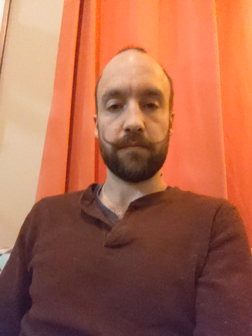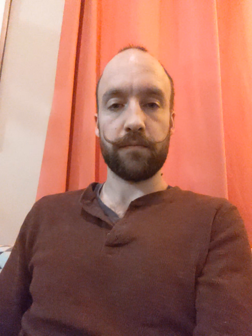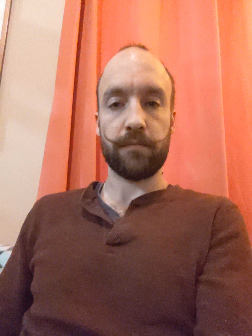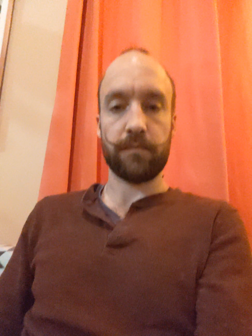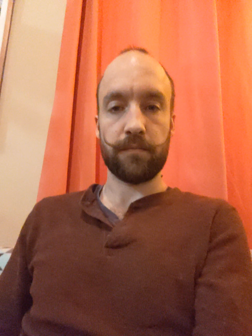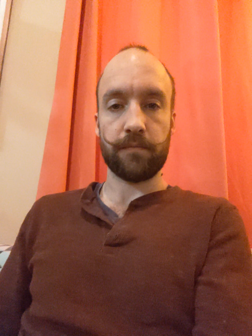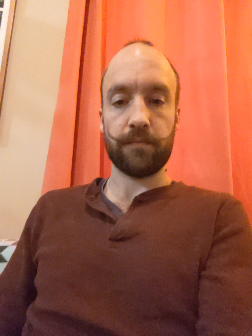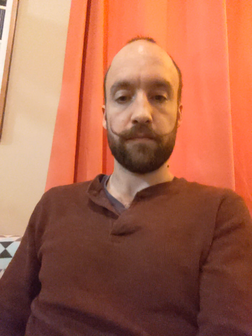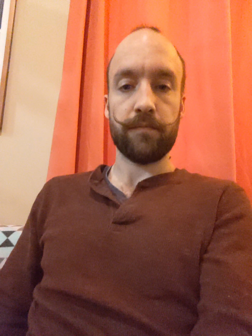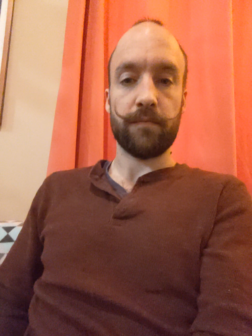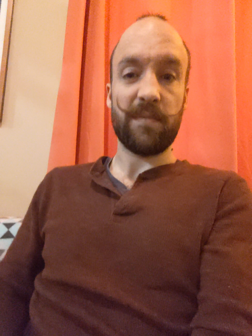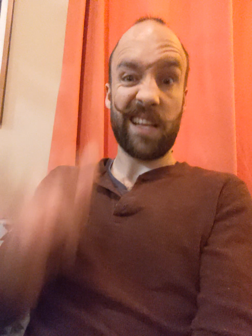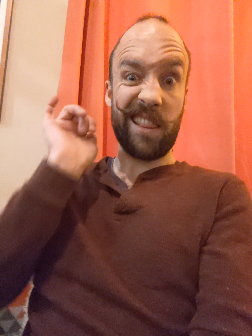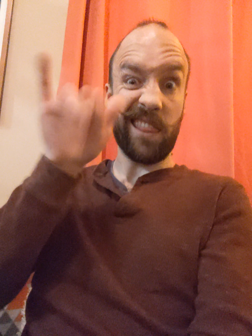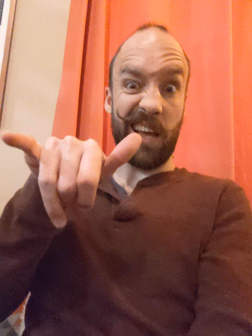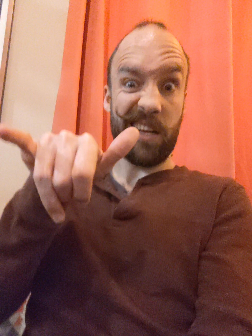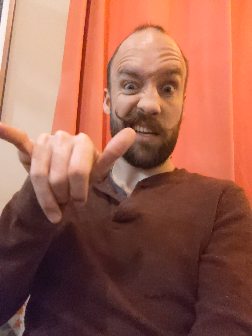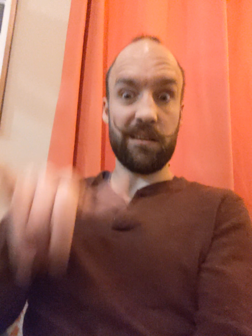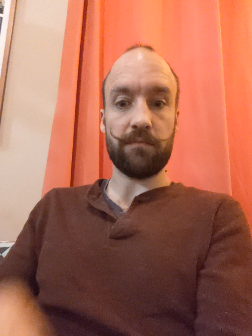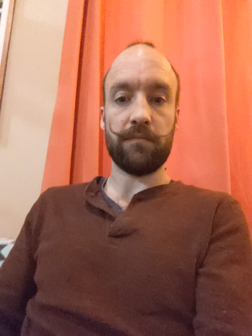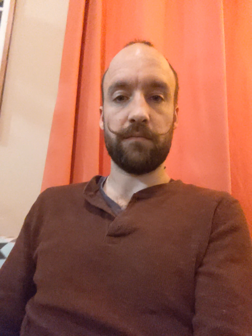that